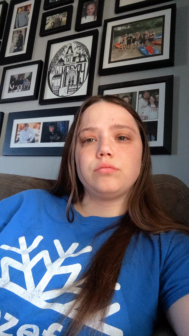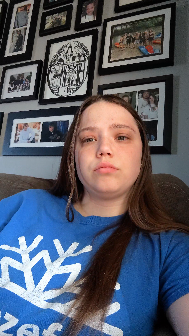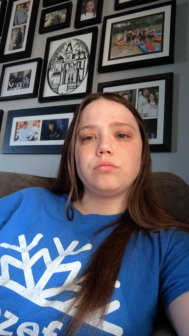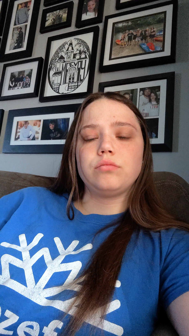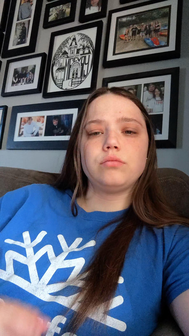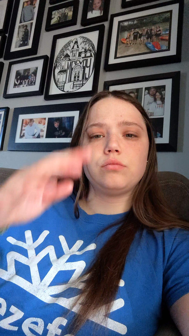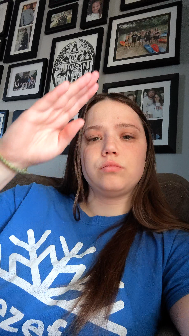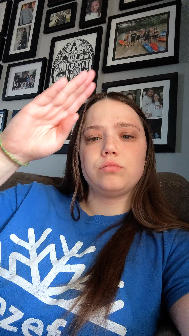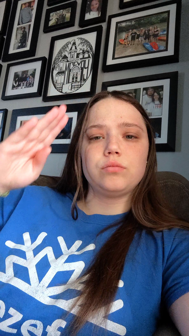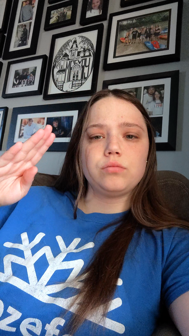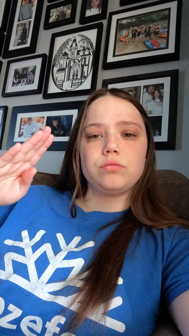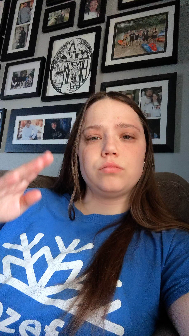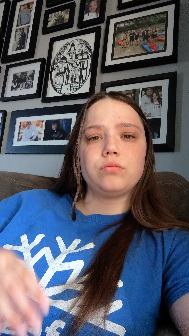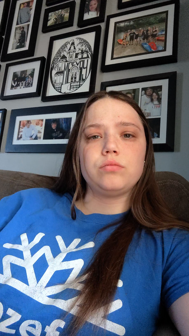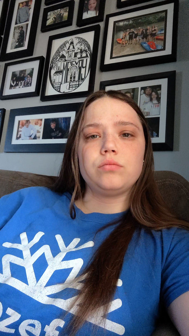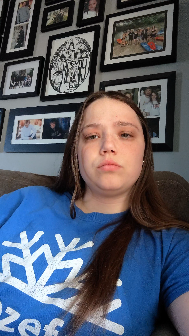roof